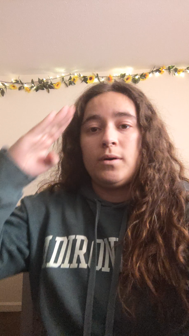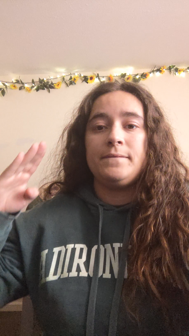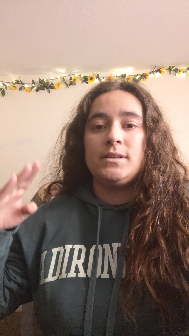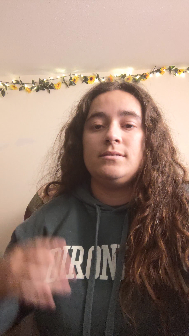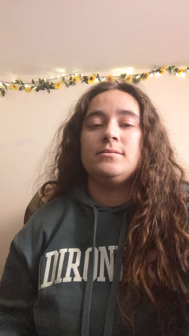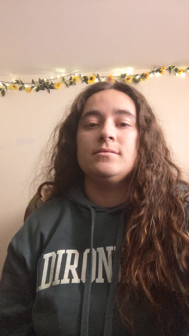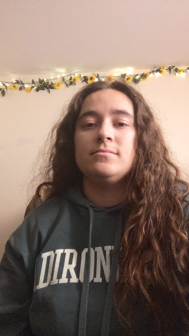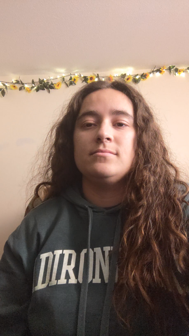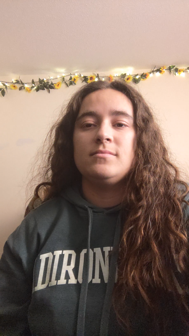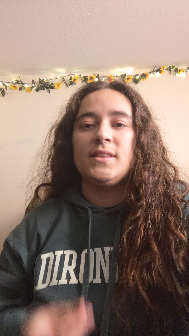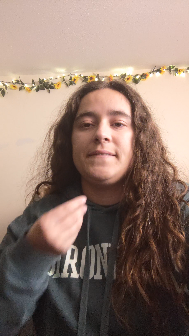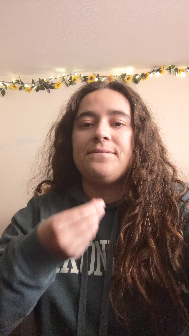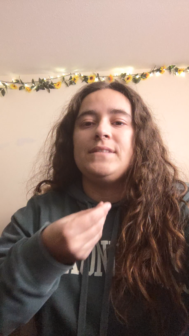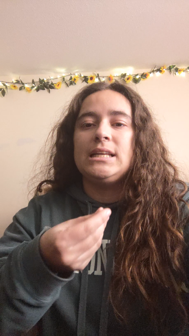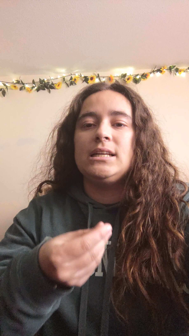feed